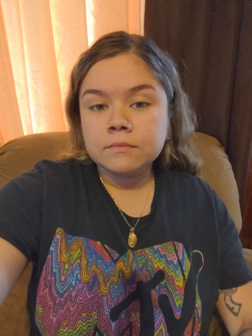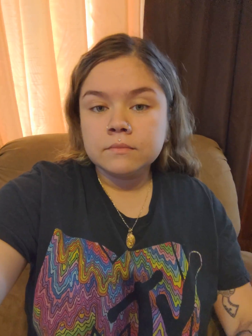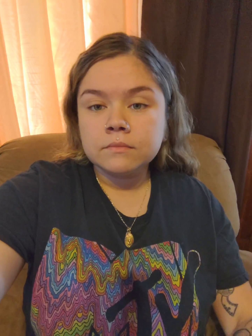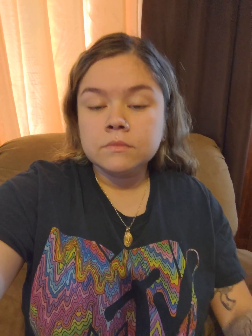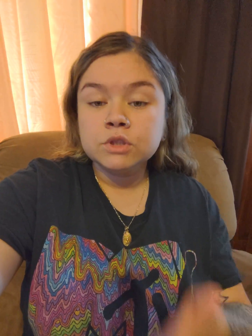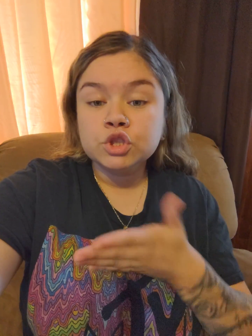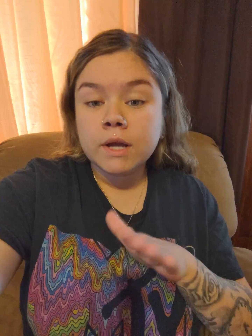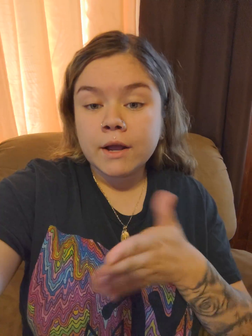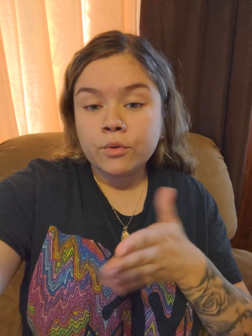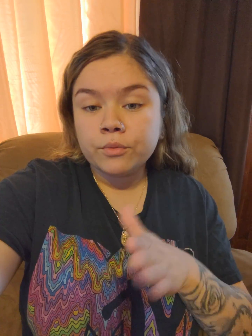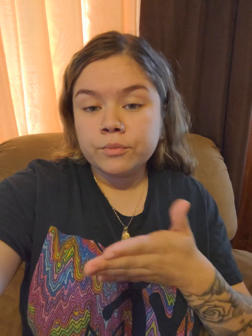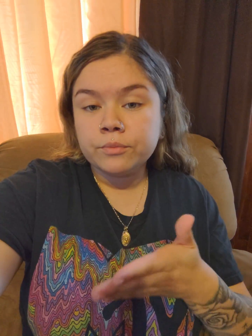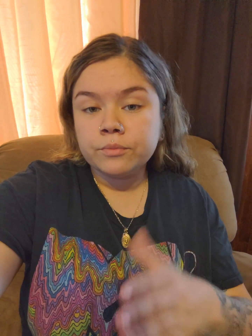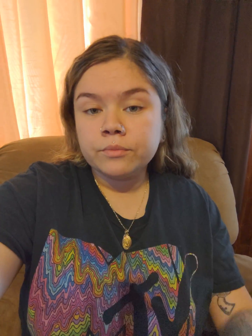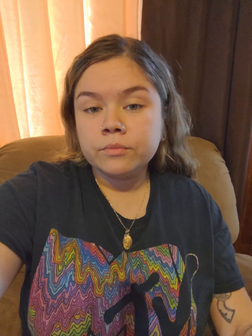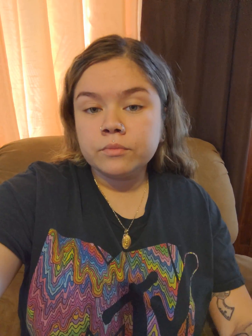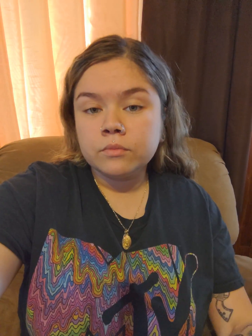share